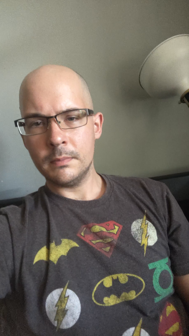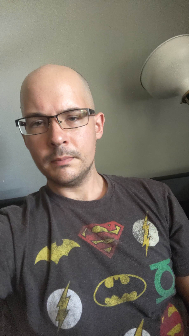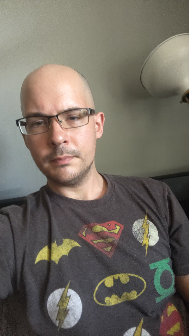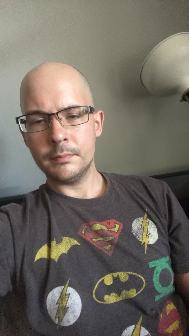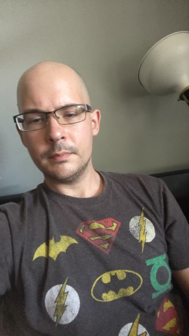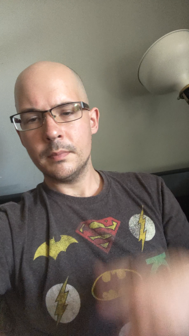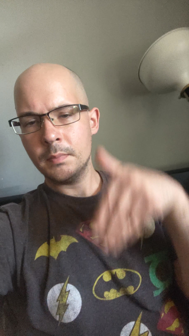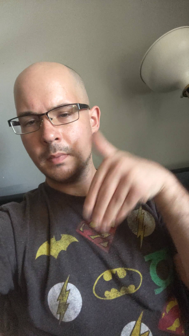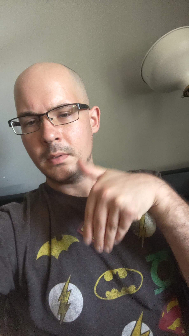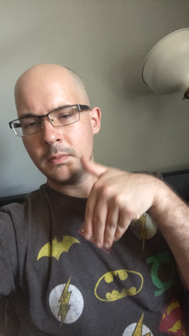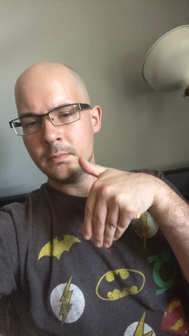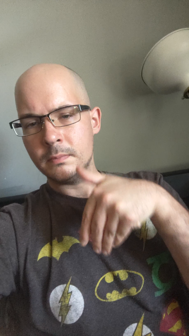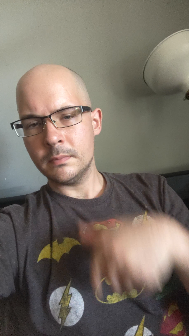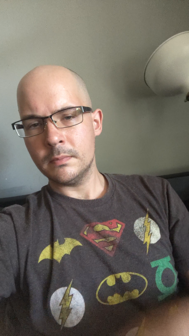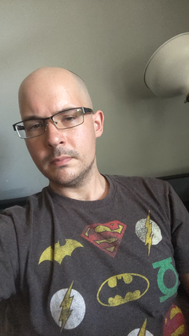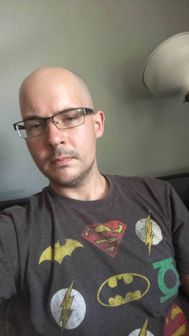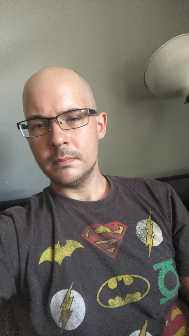night night